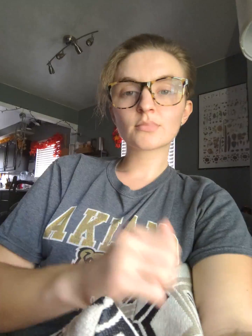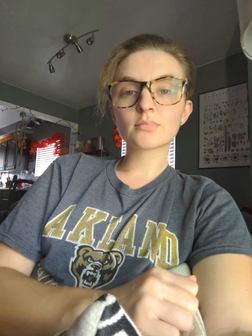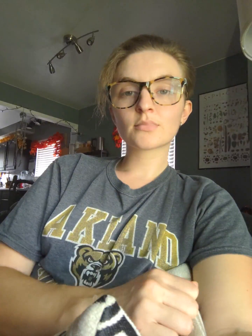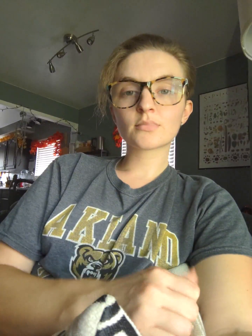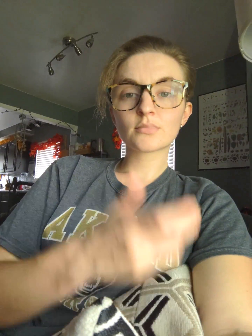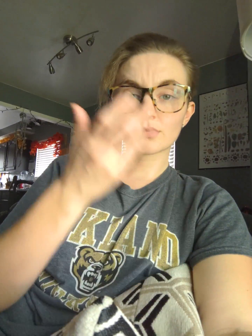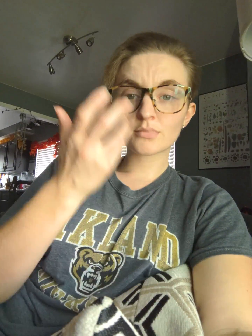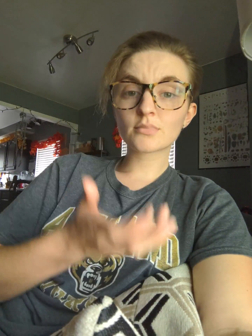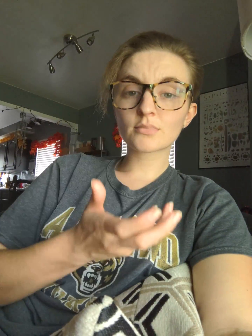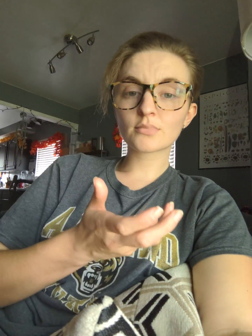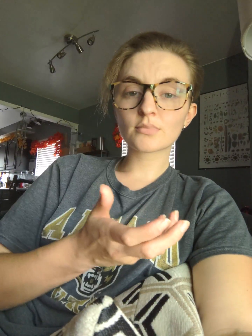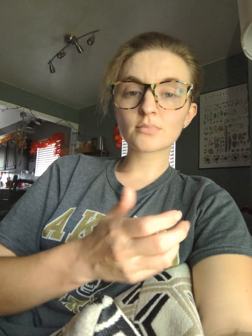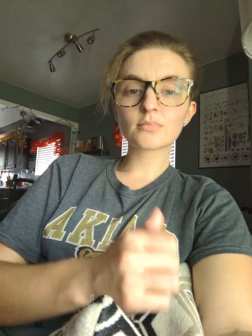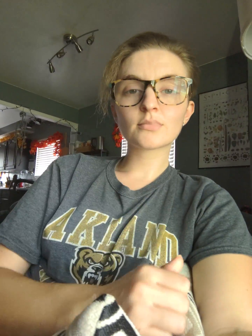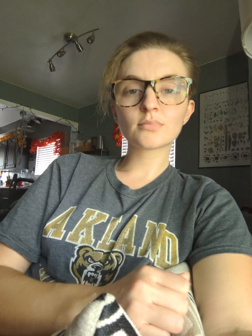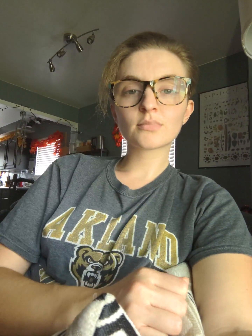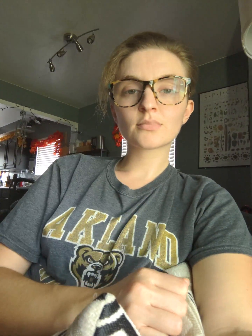heavy